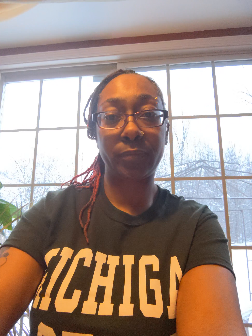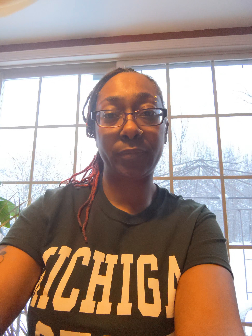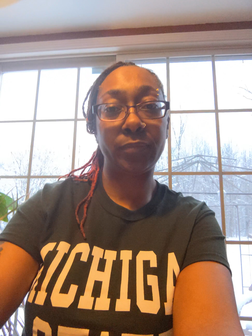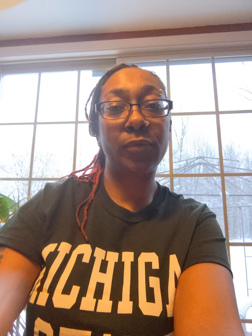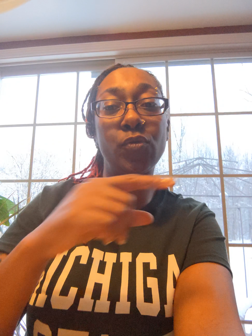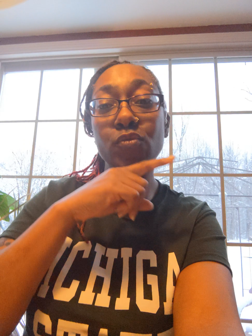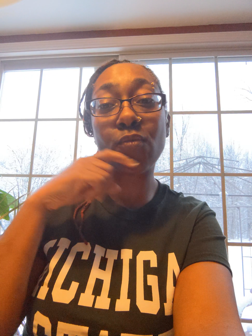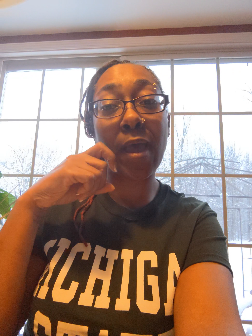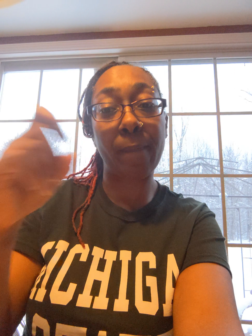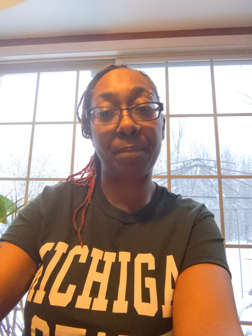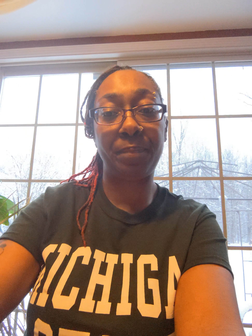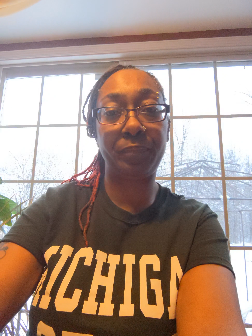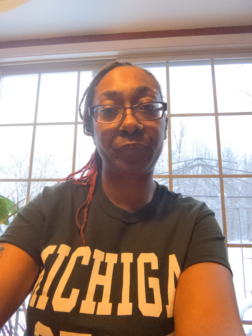dry